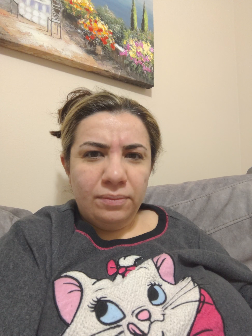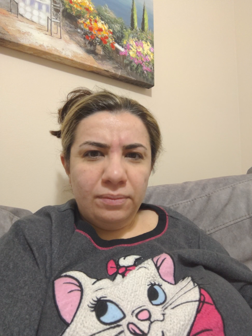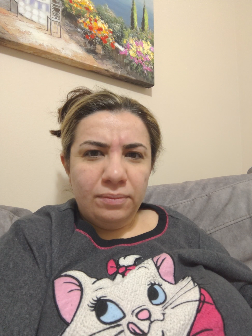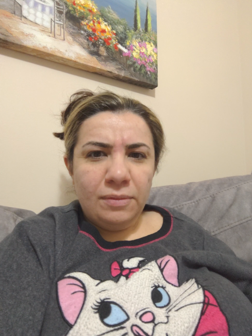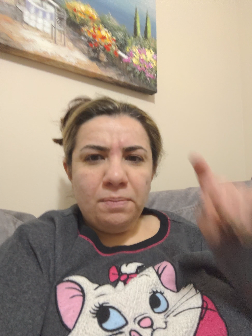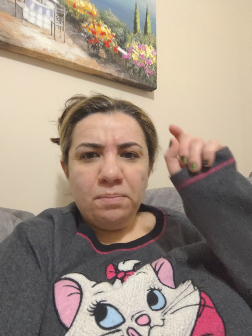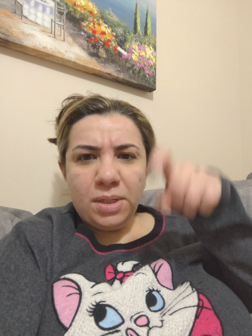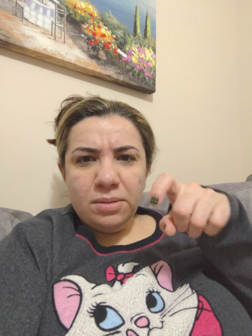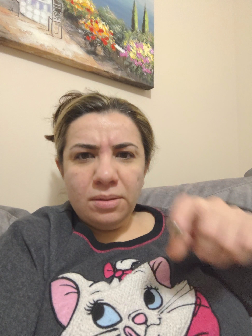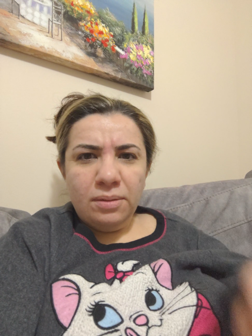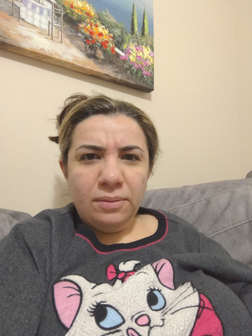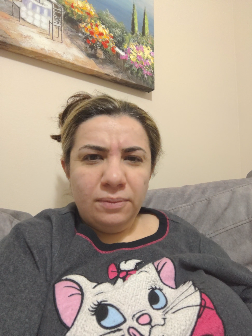have to